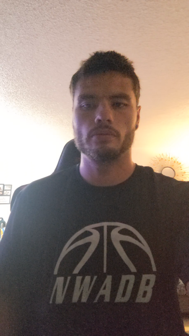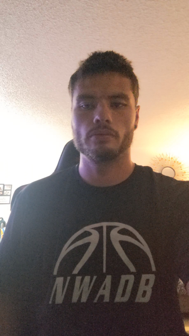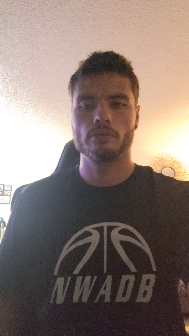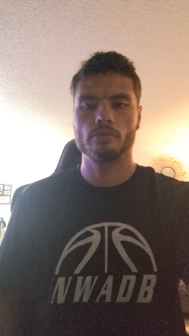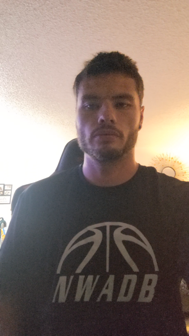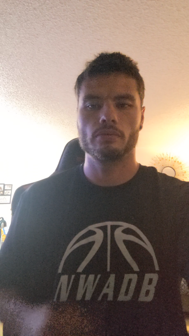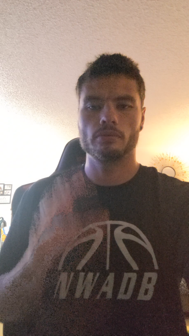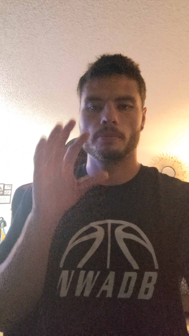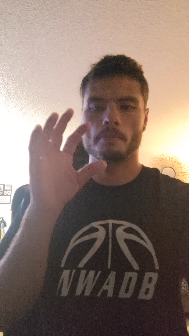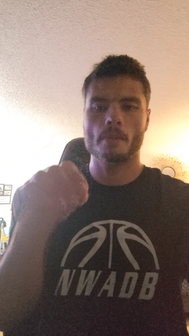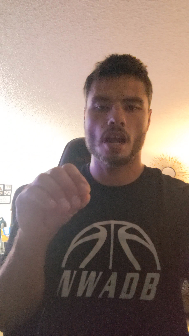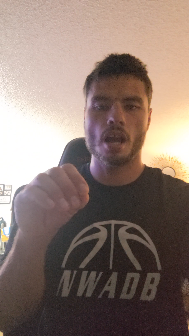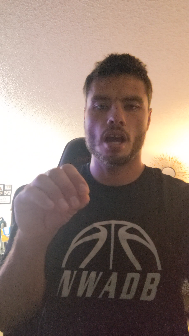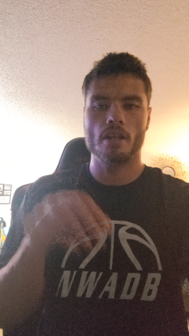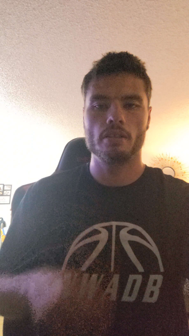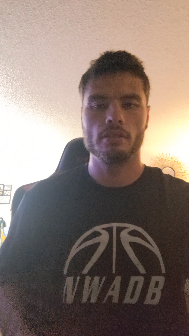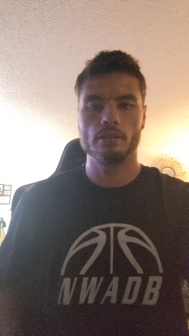bite